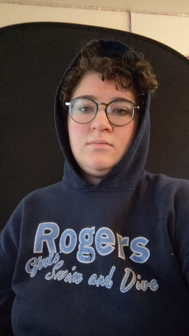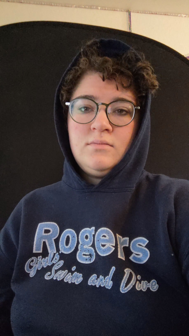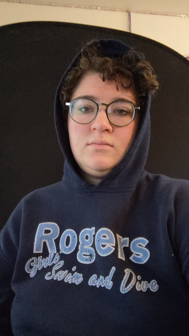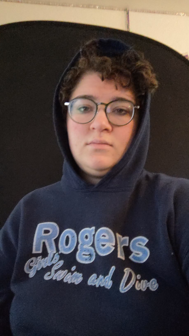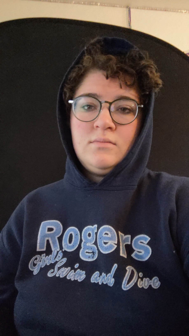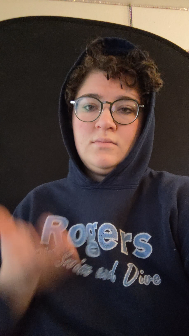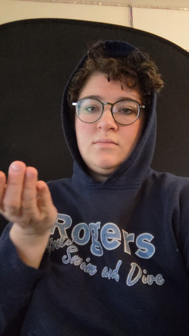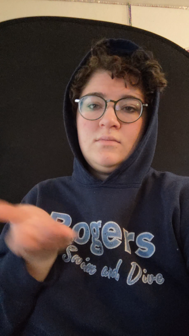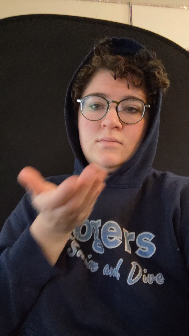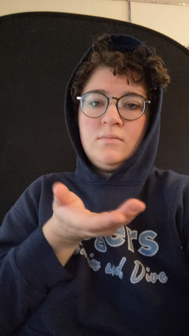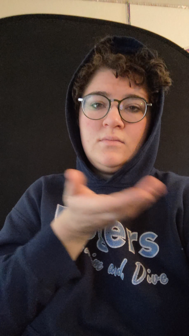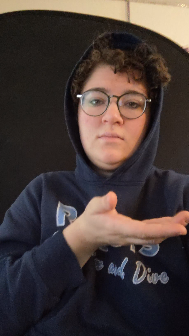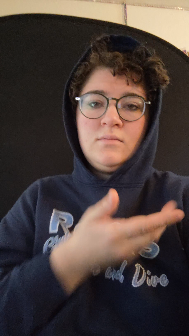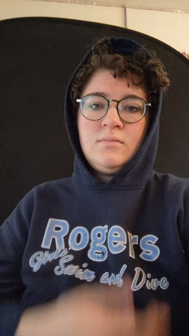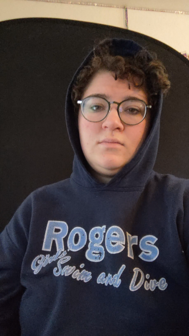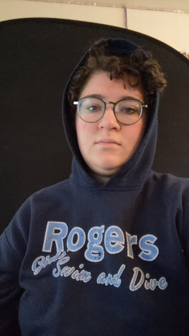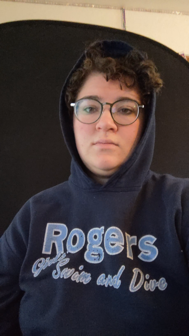carry